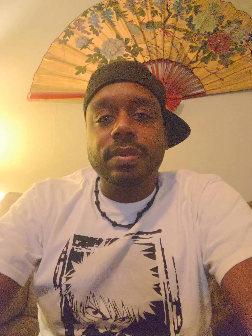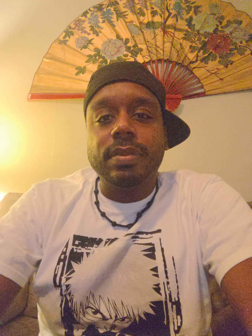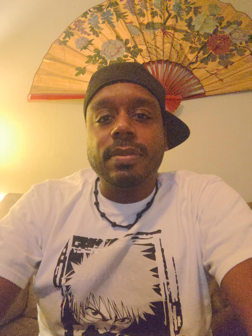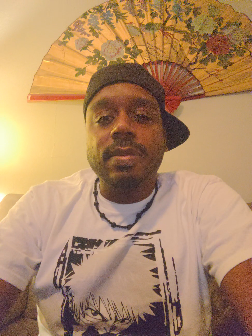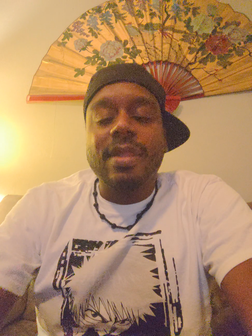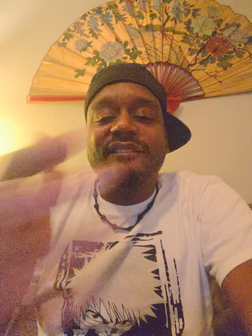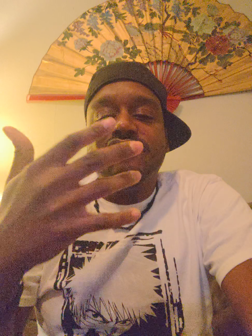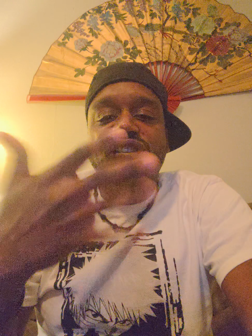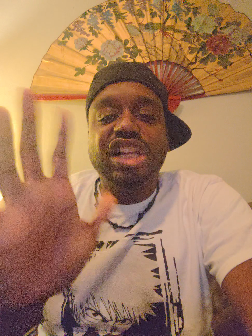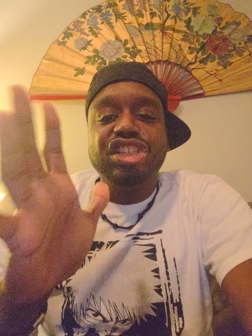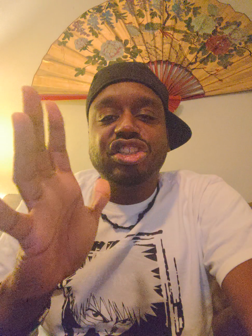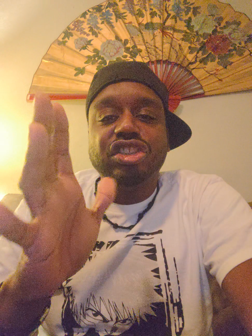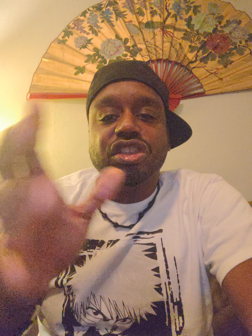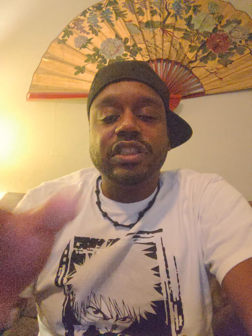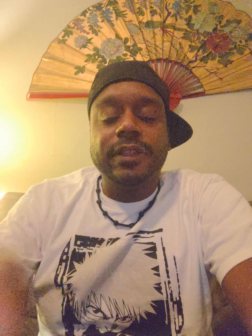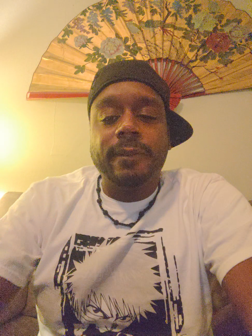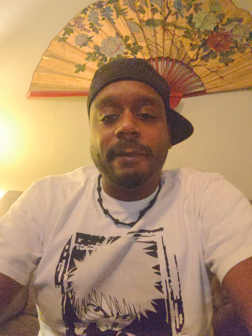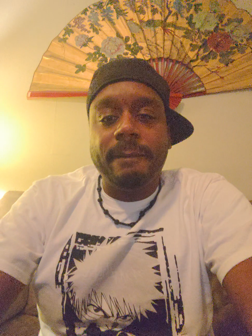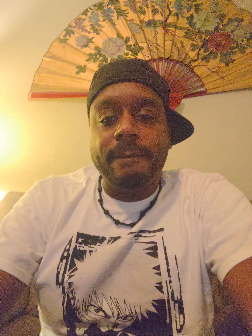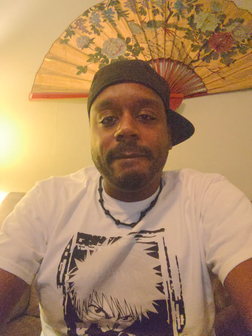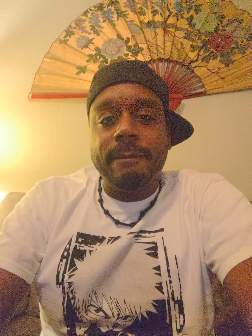finish